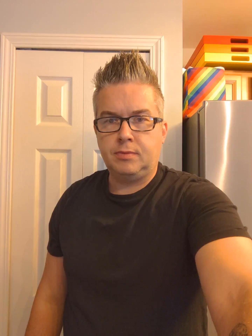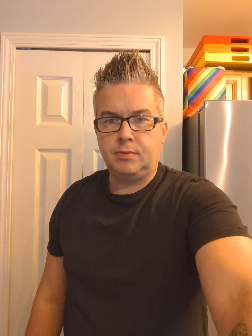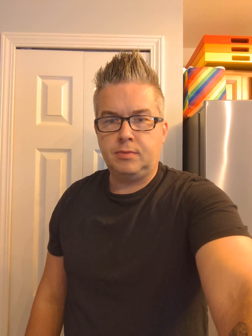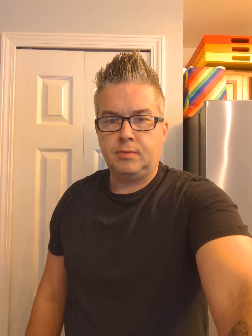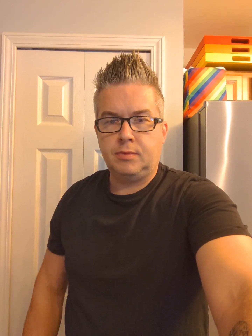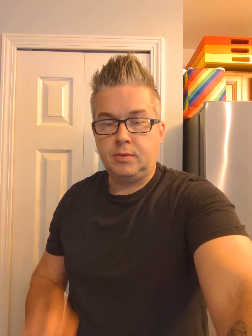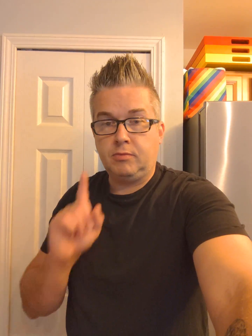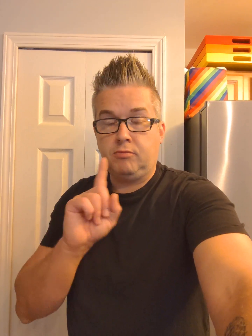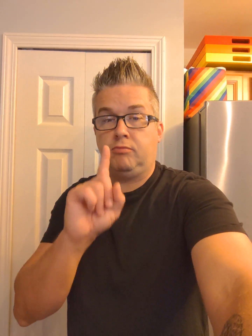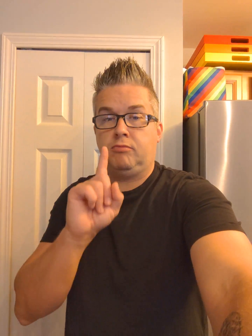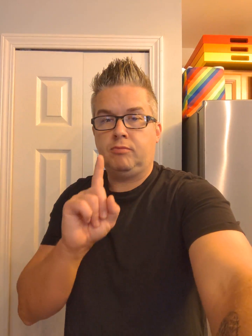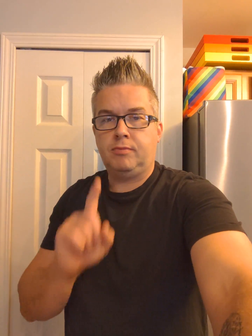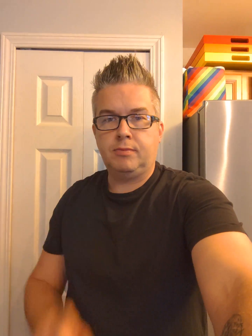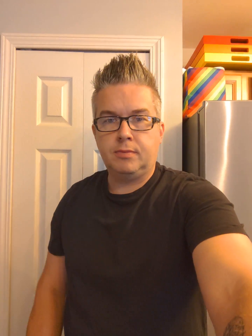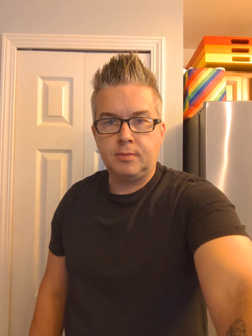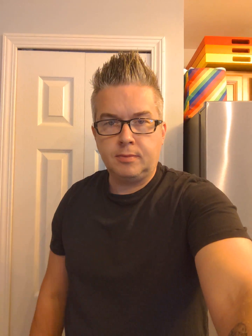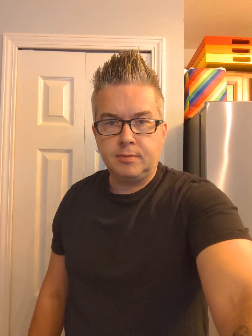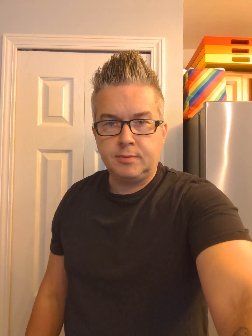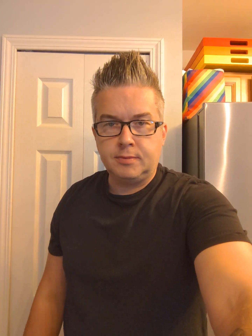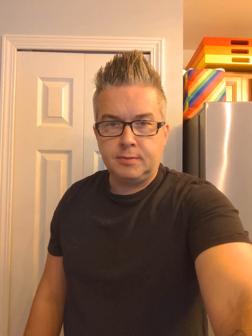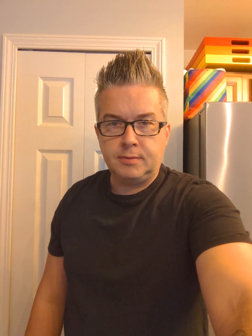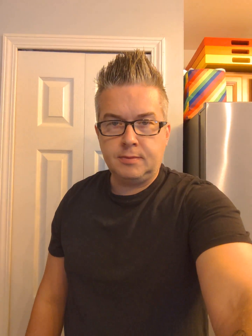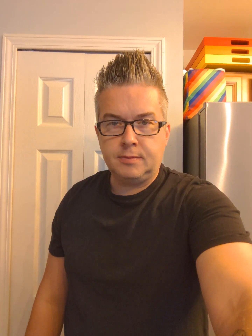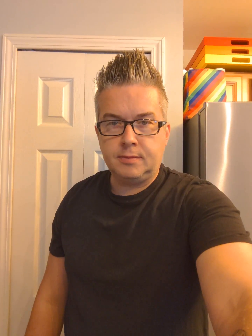bump